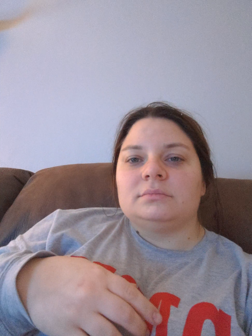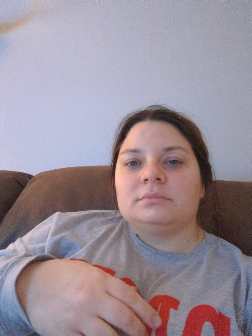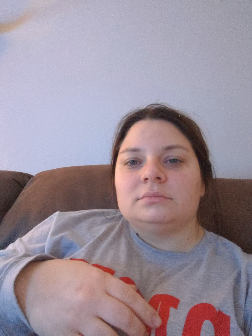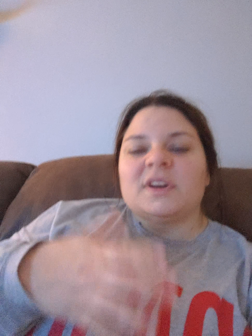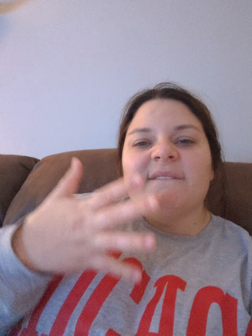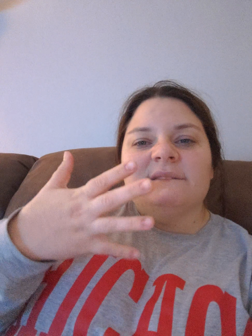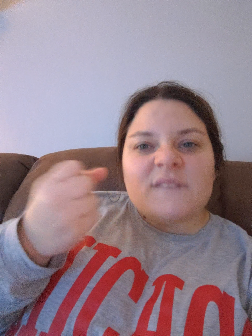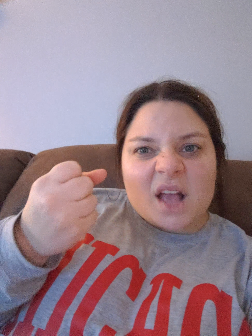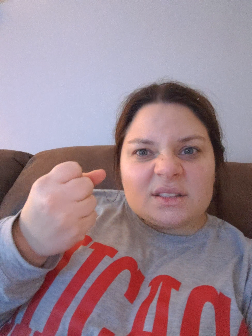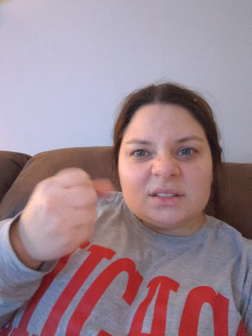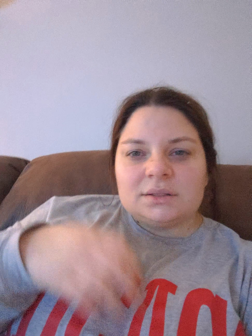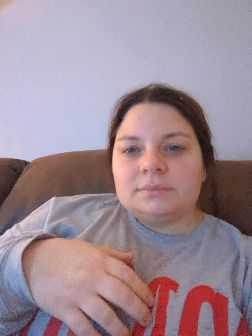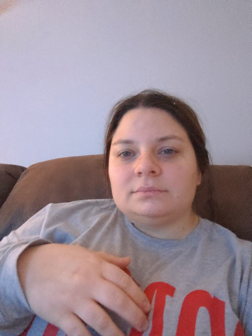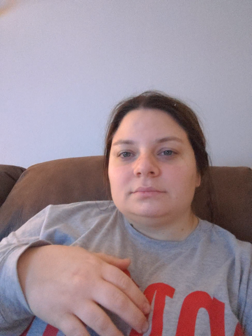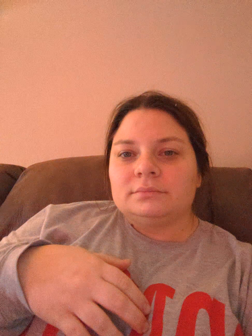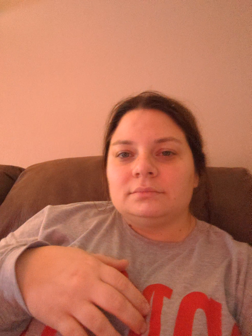fast